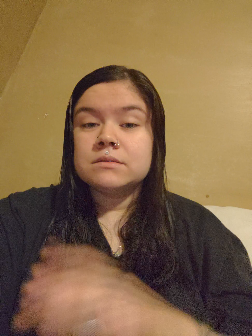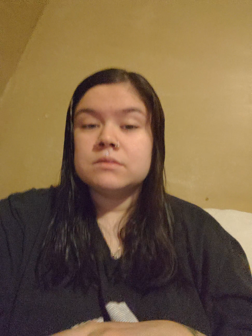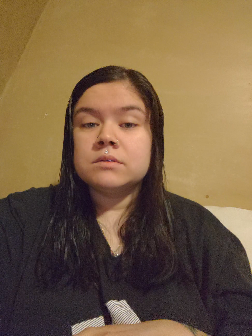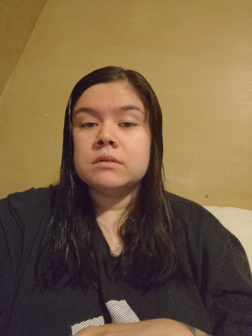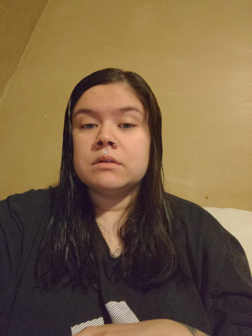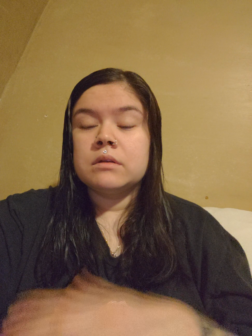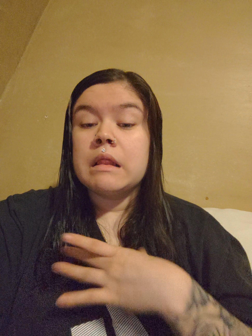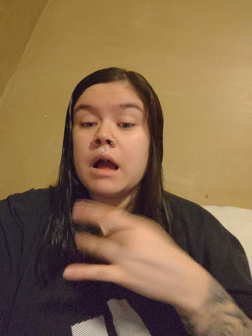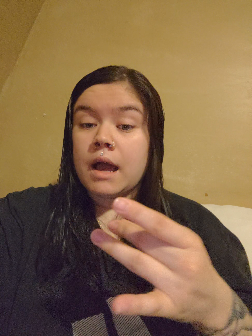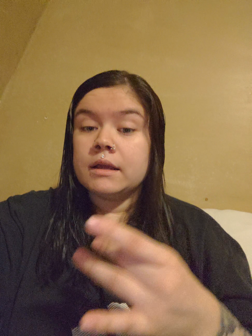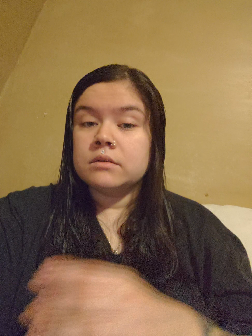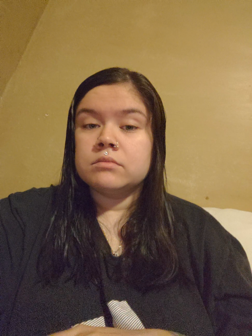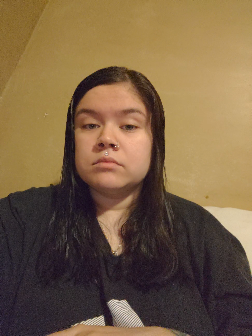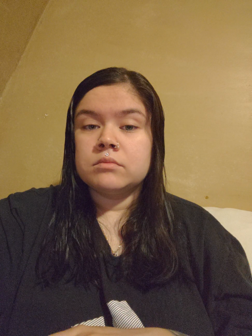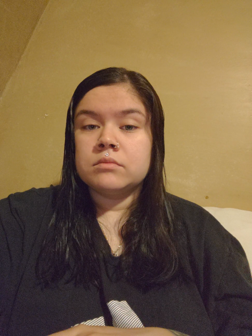like